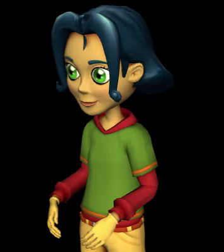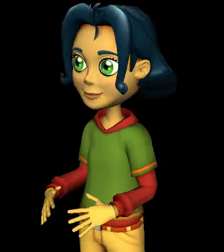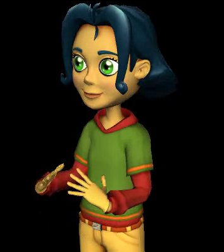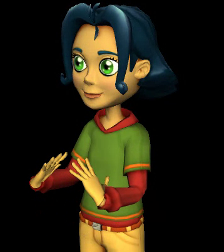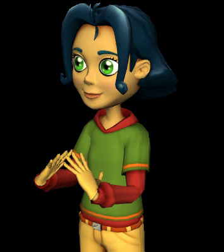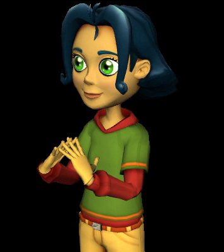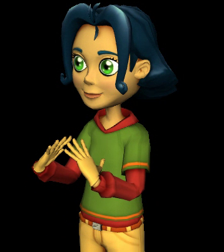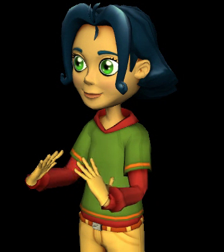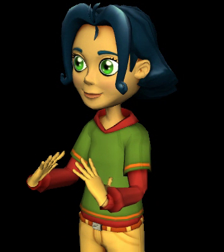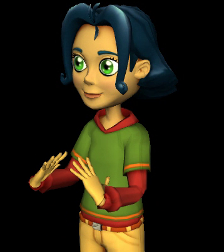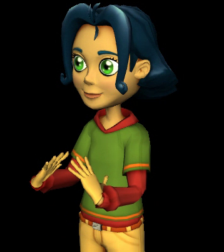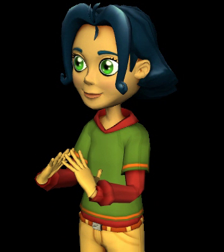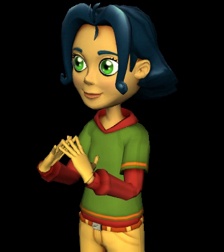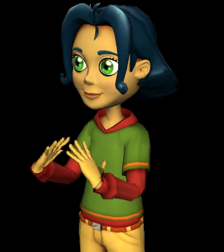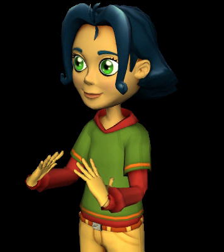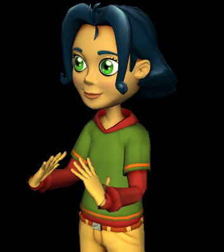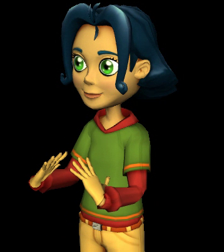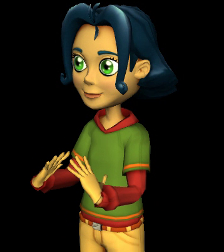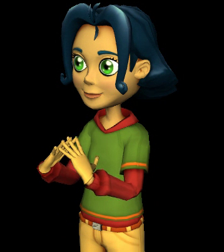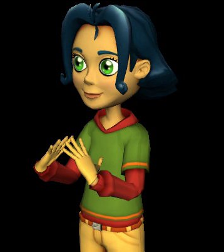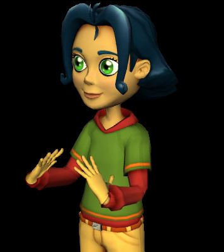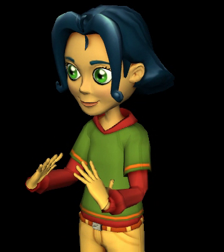معركة